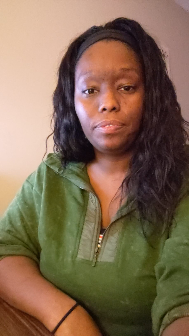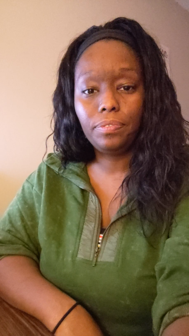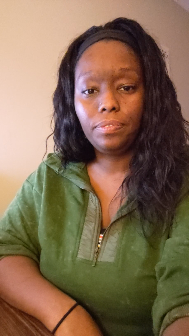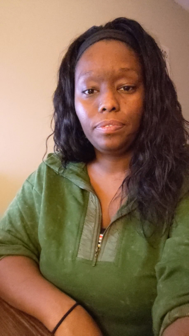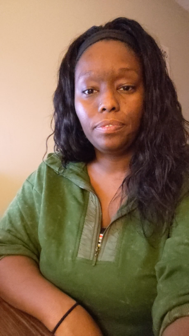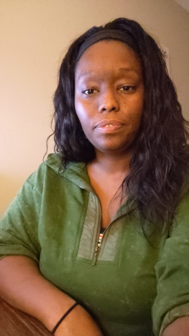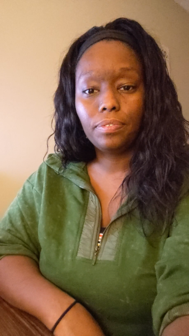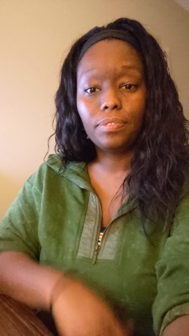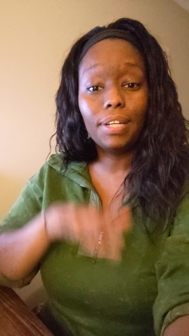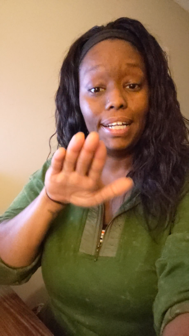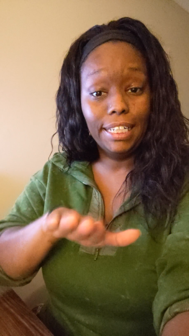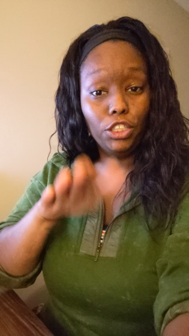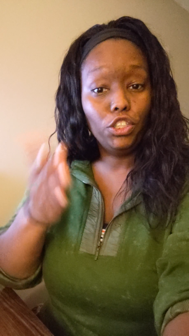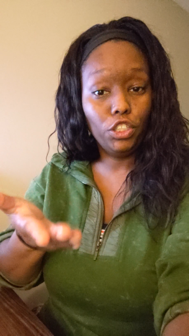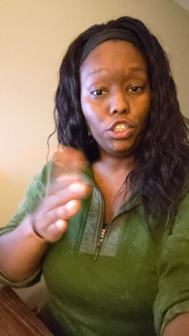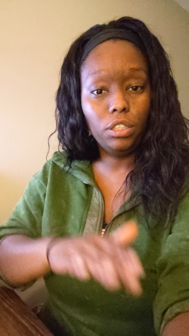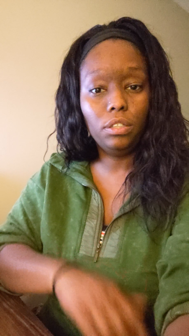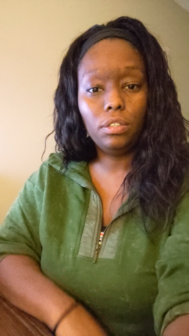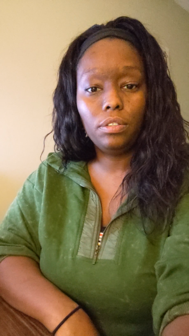kitchen